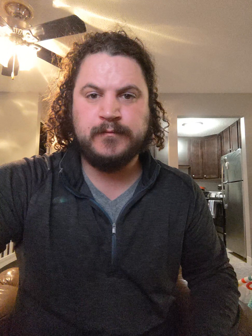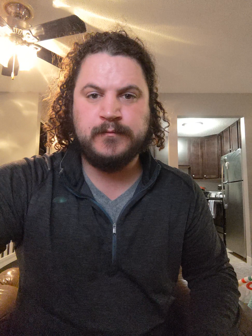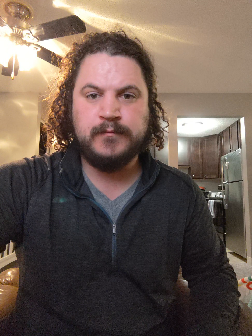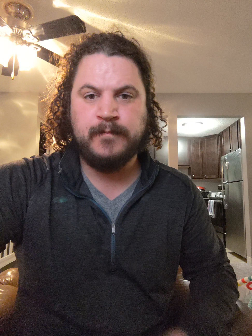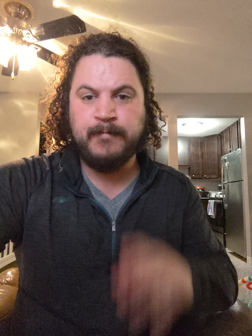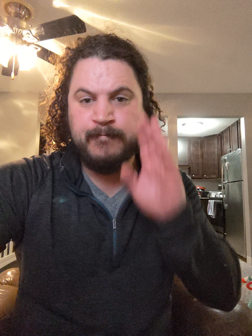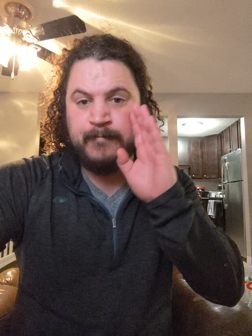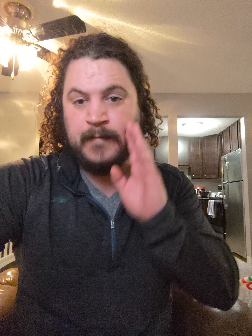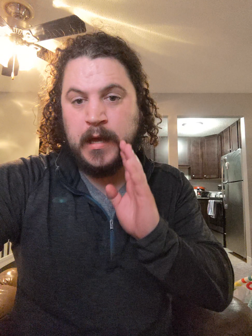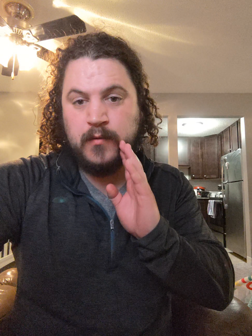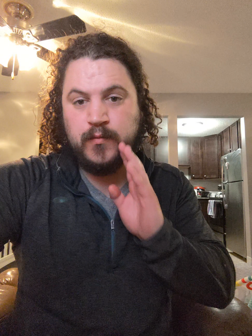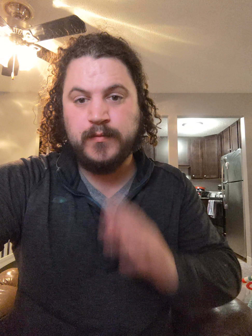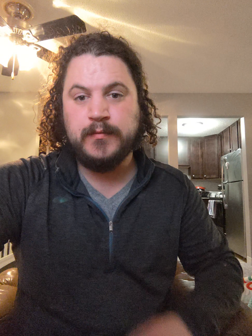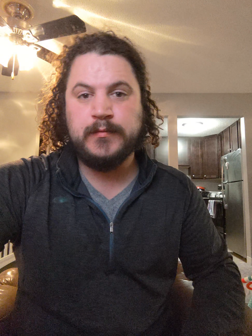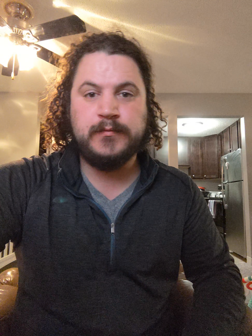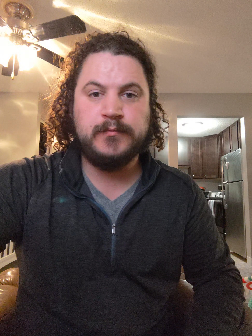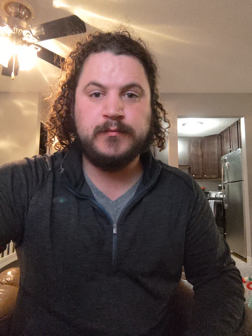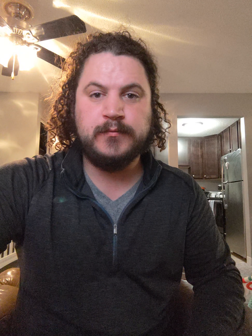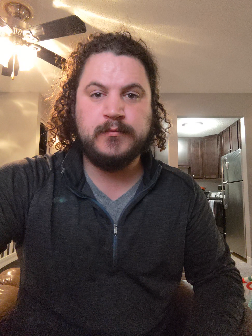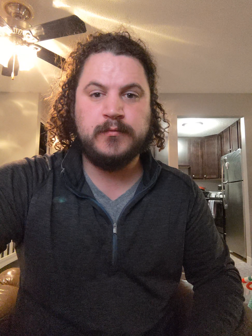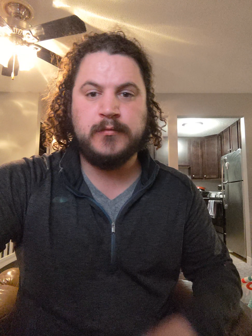brown